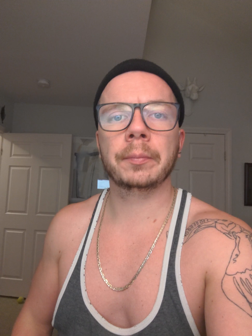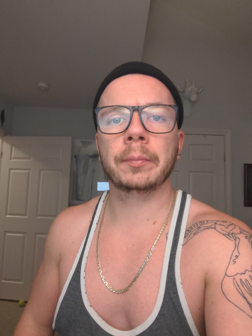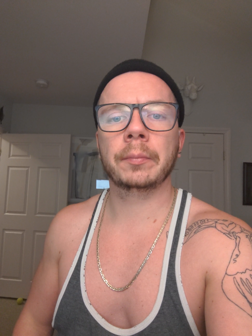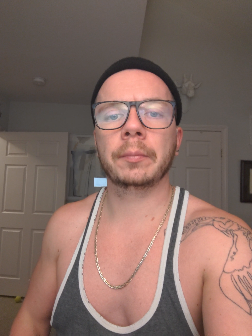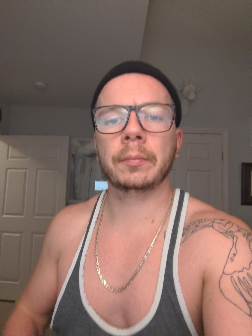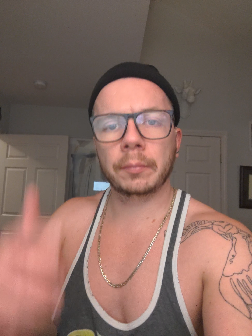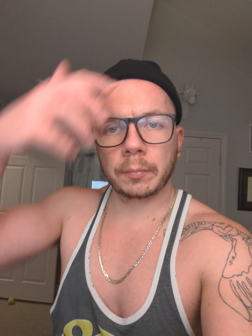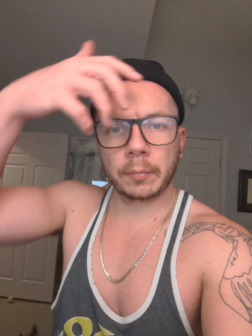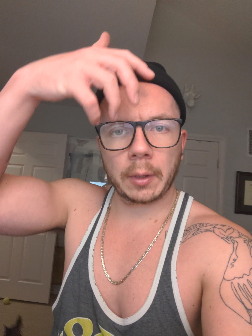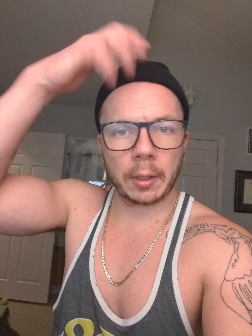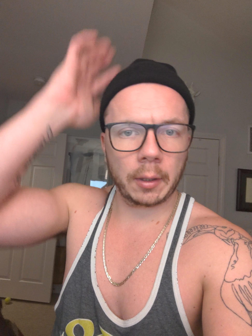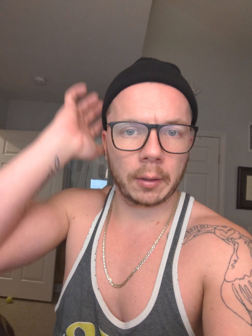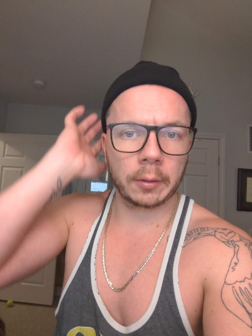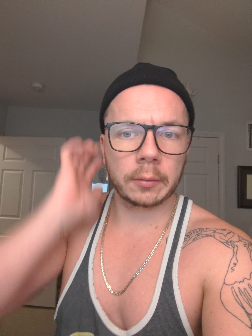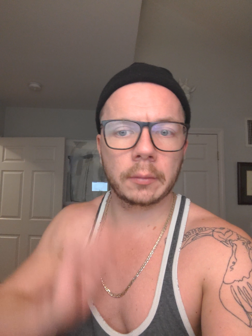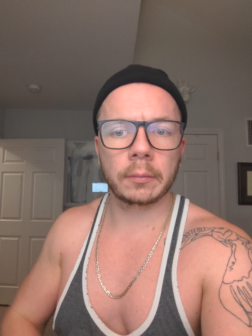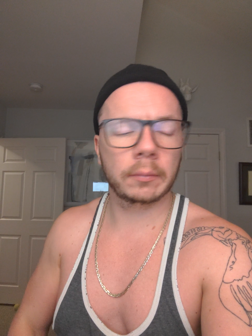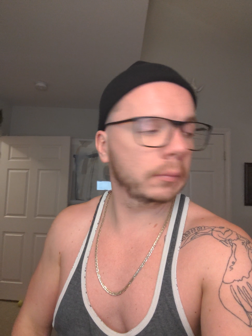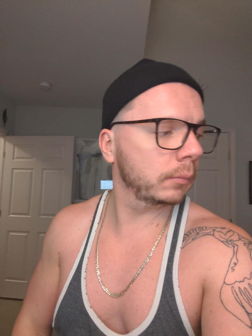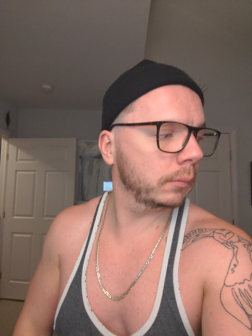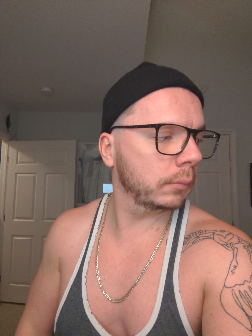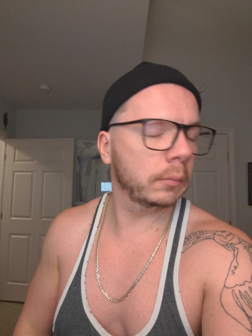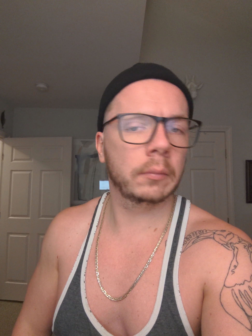lion